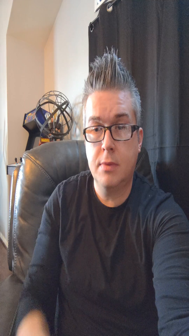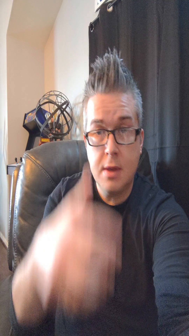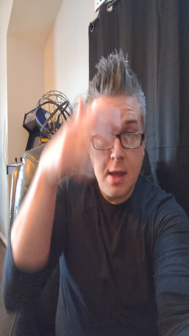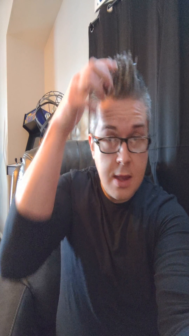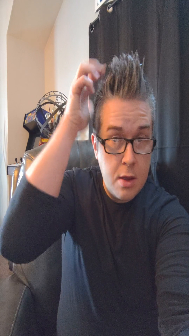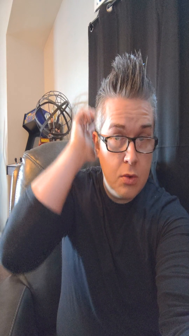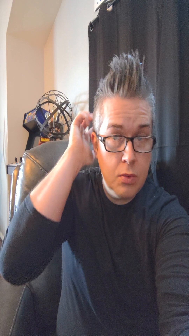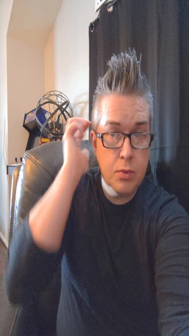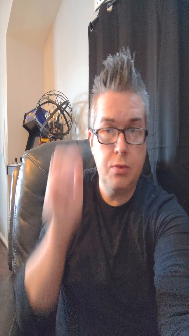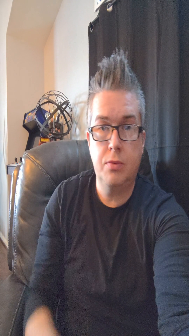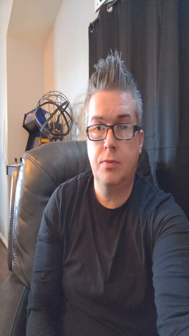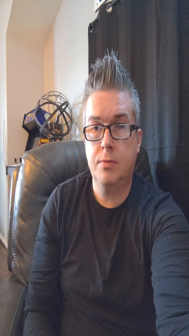lion